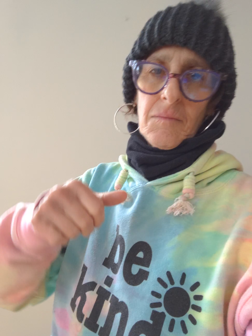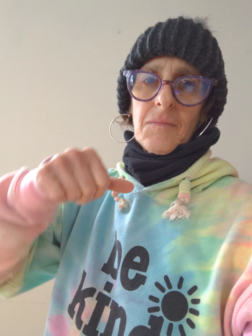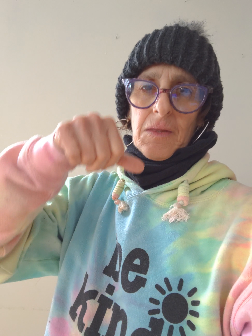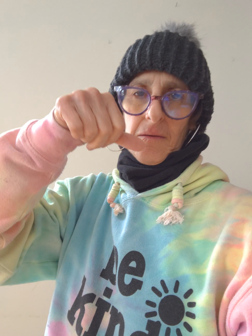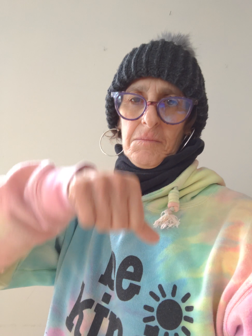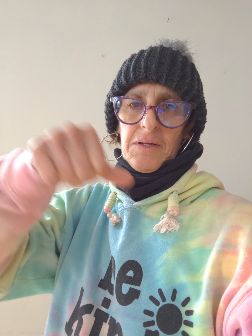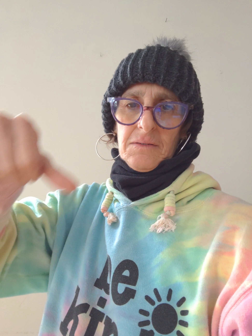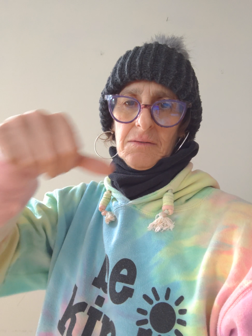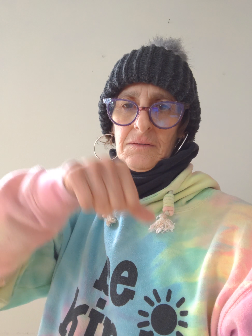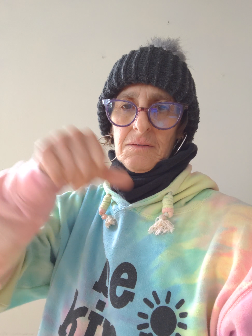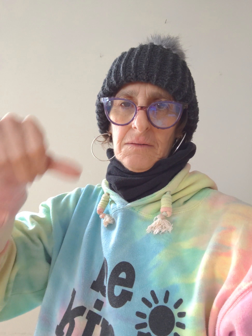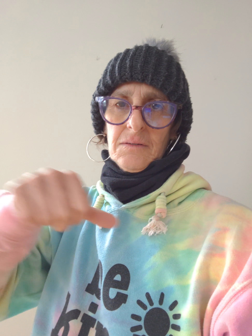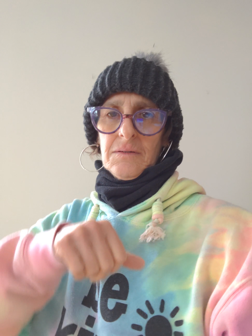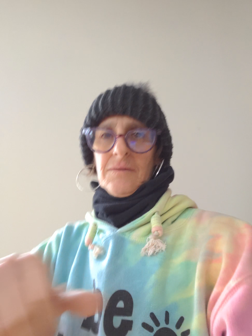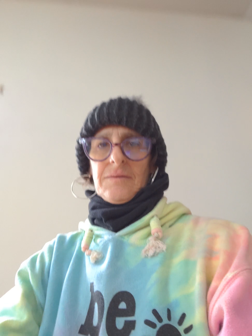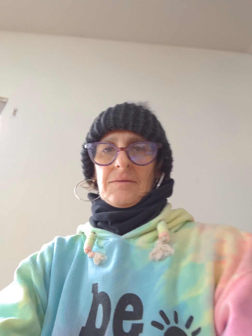puzzle